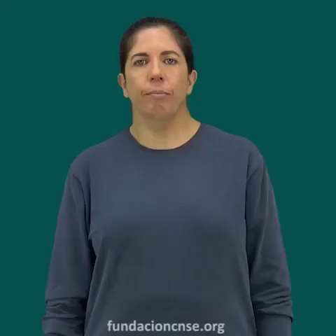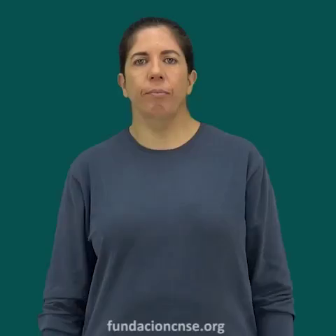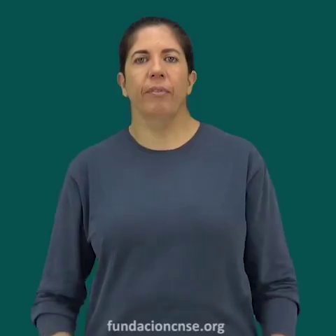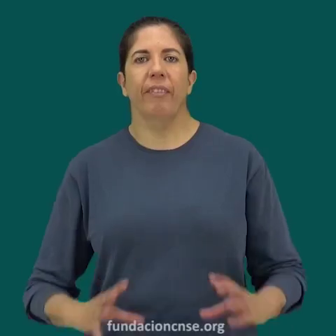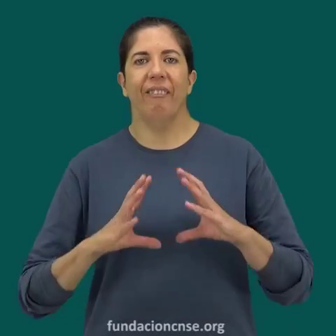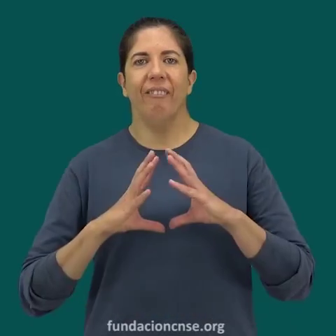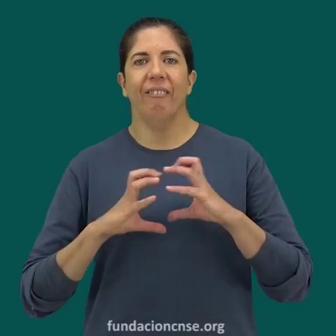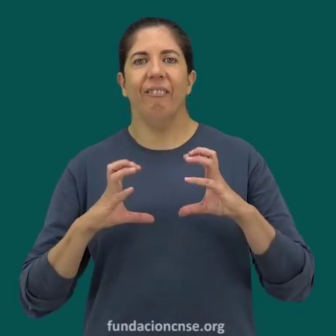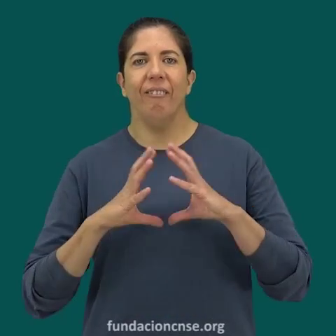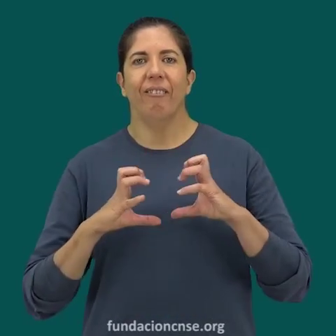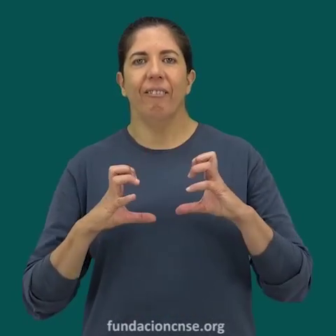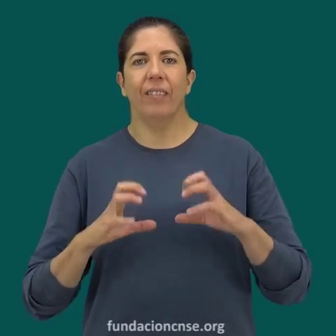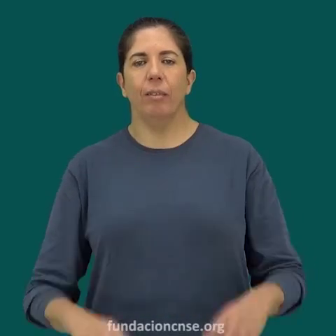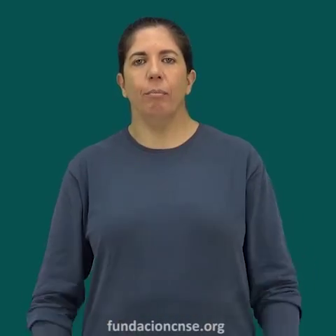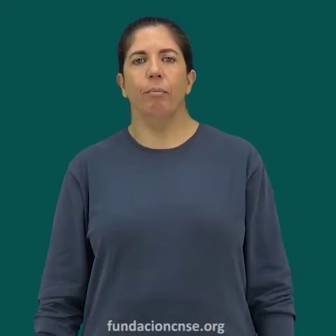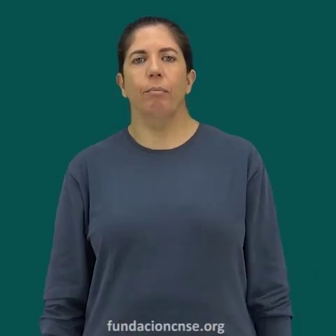gana